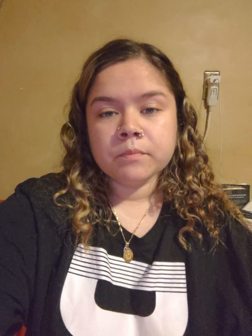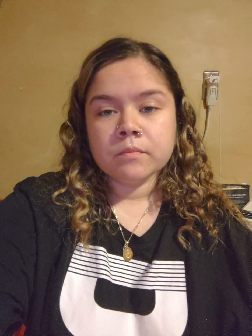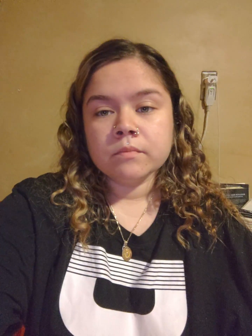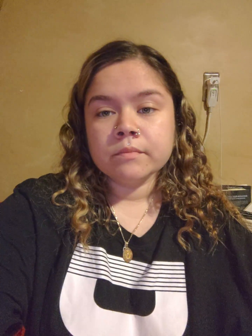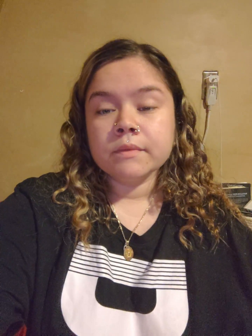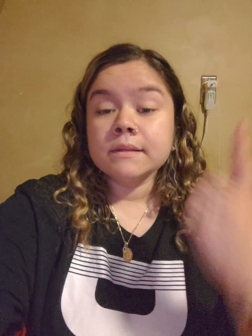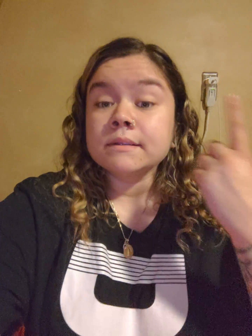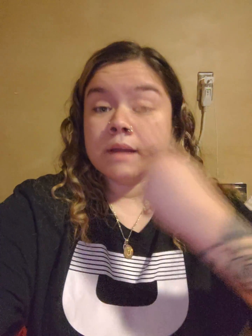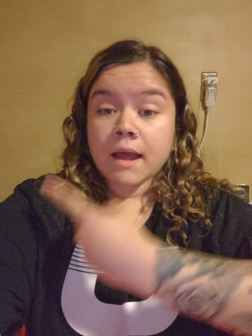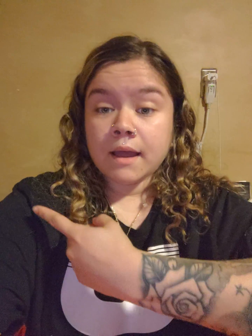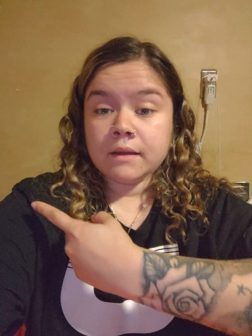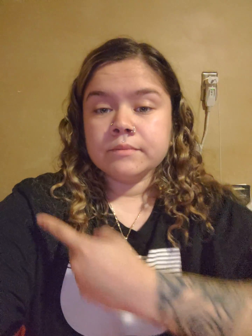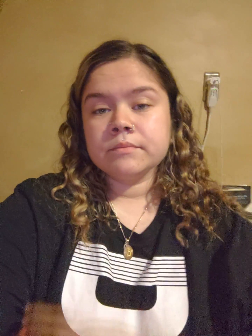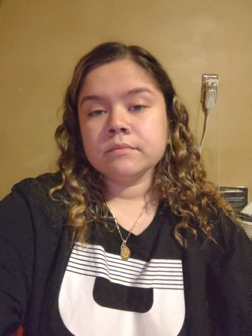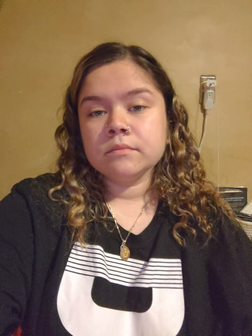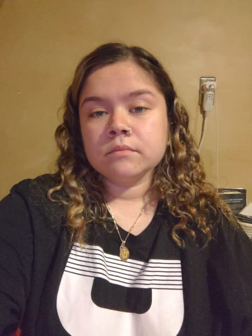day